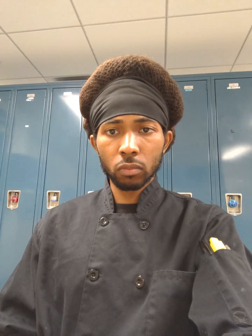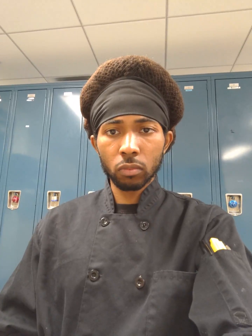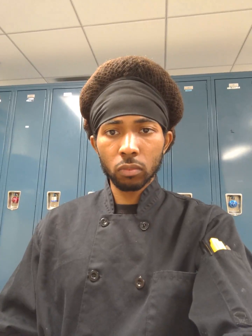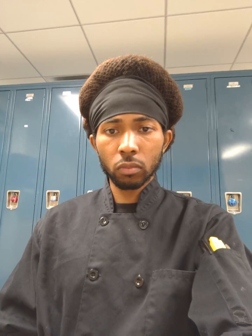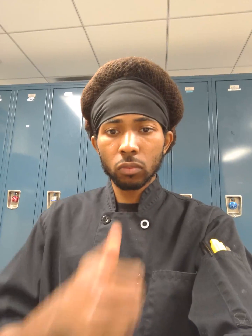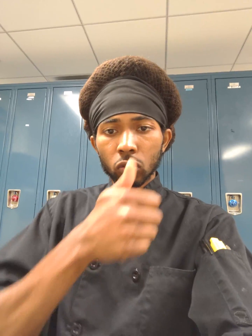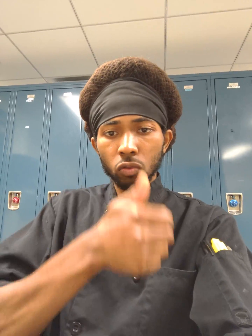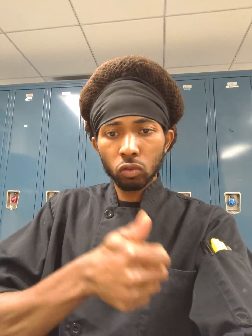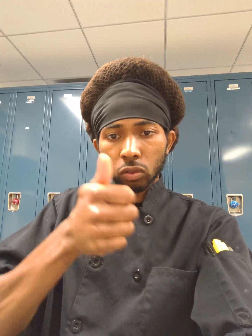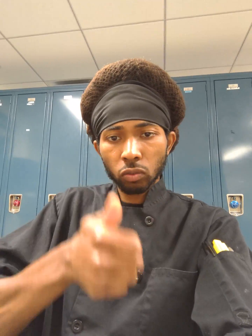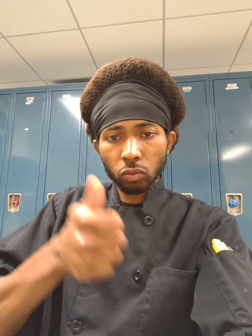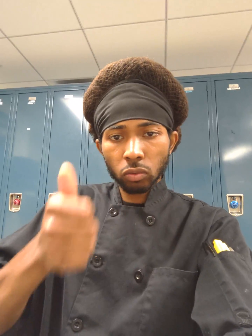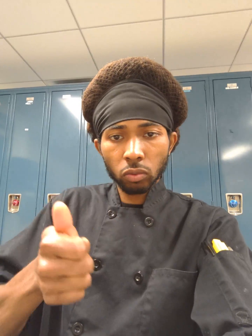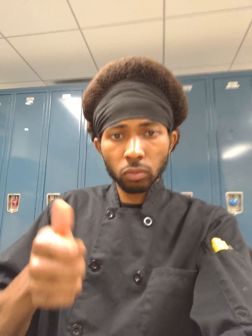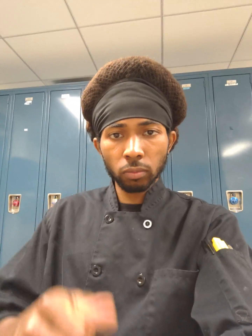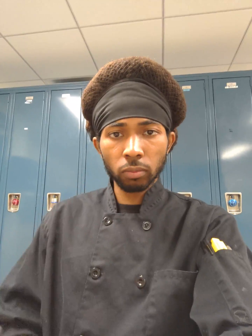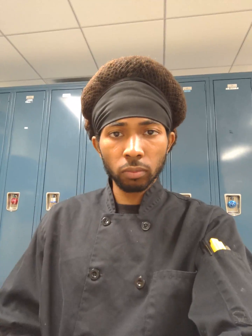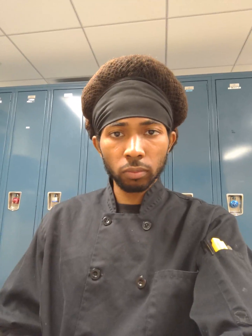each